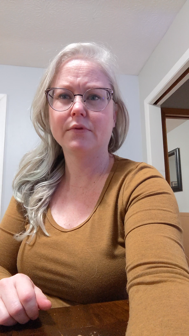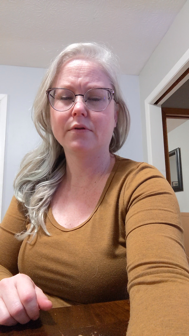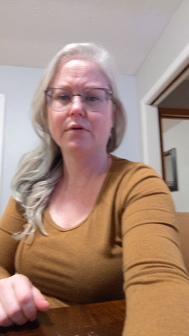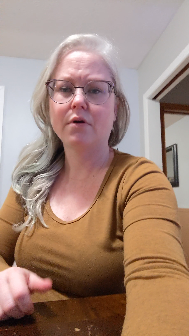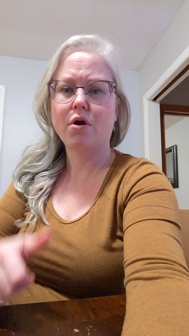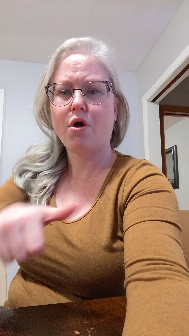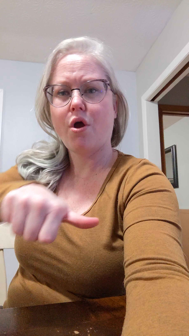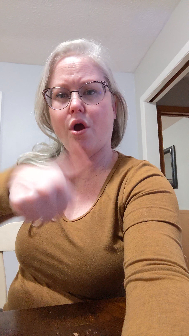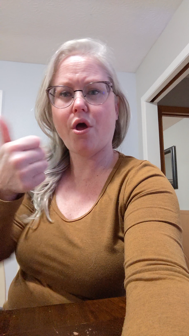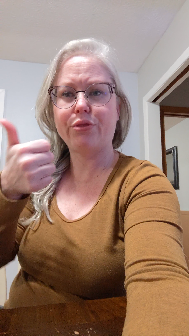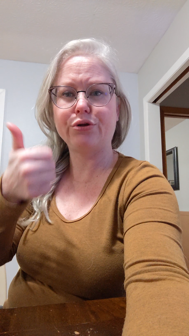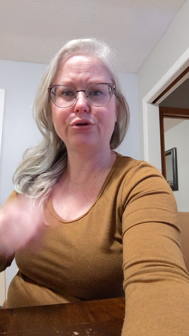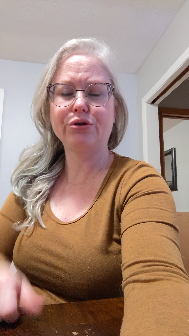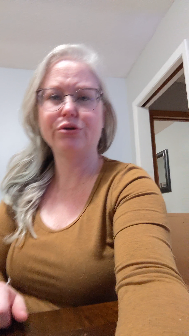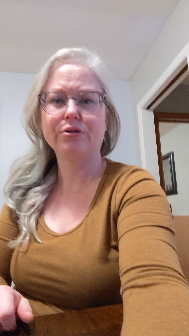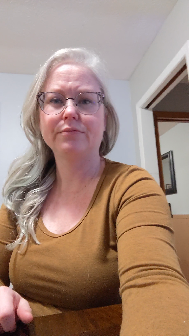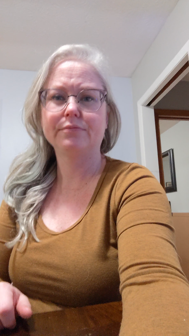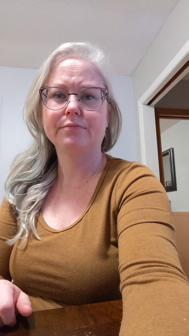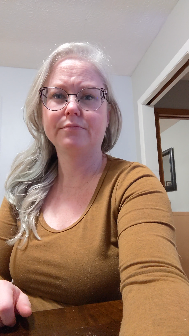other